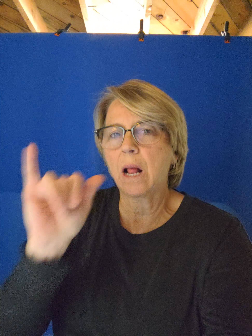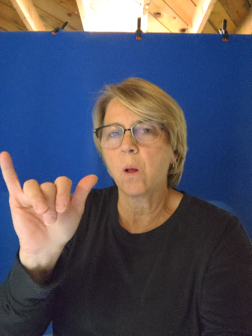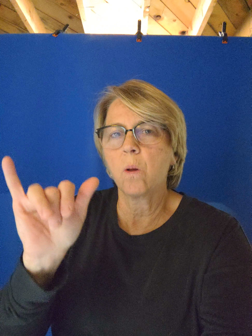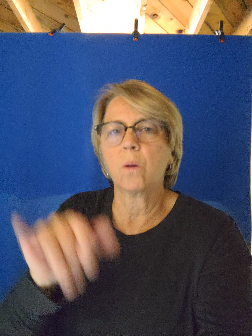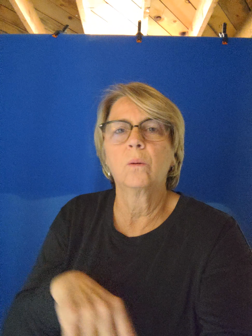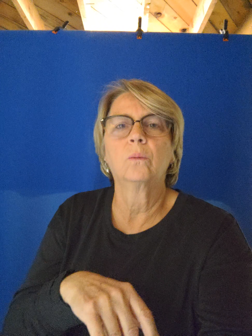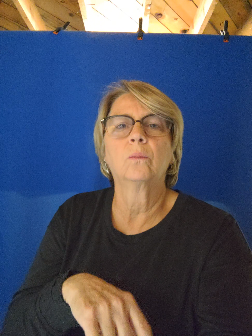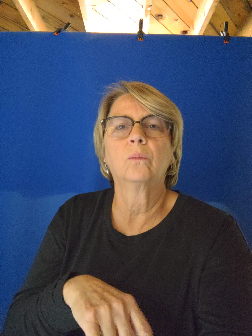yellow